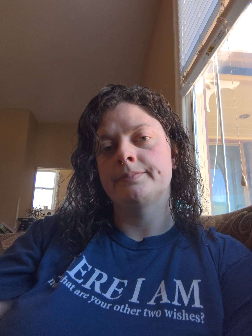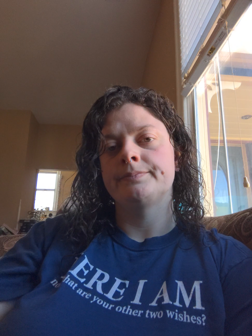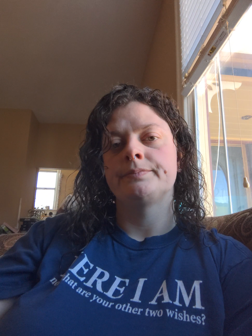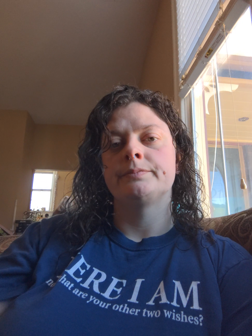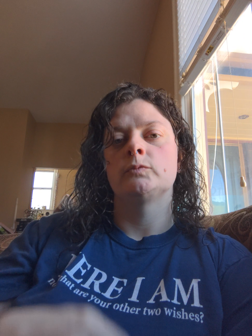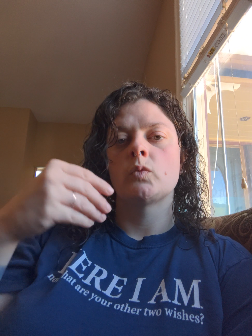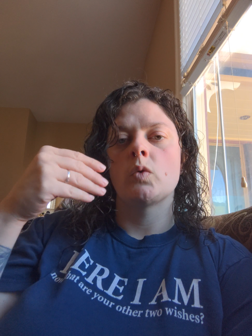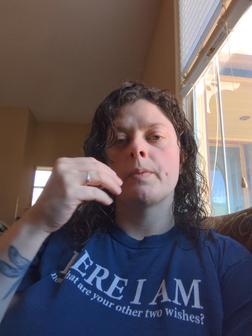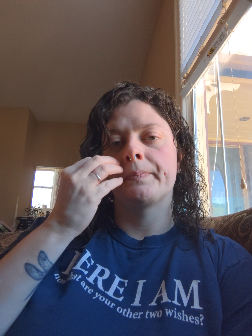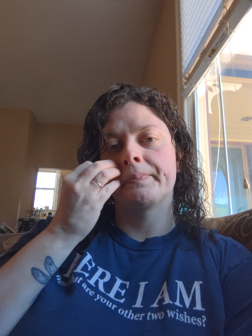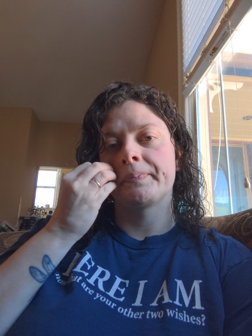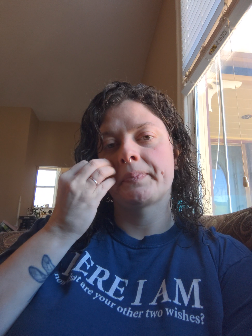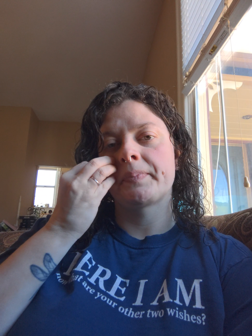store